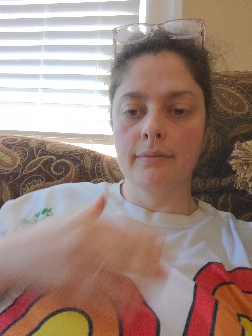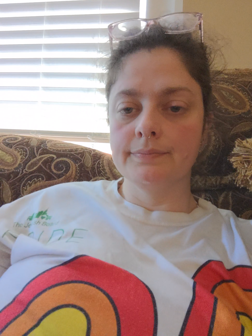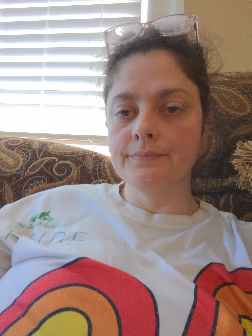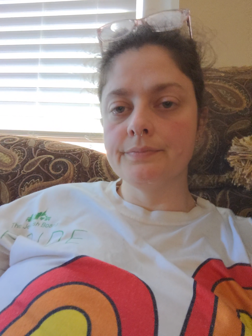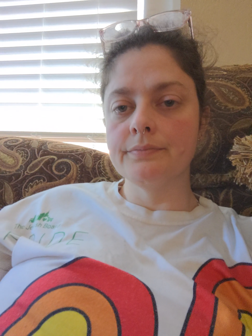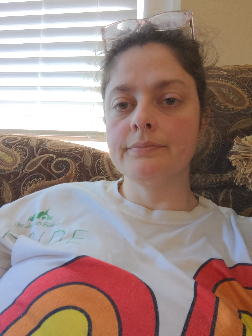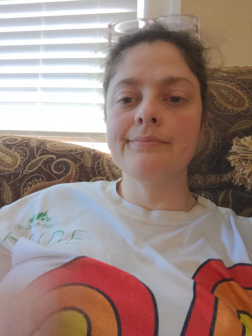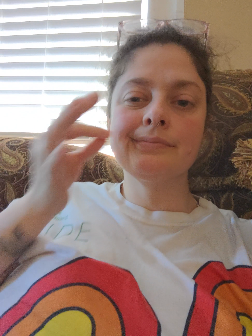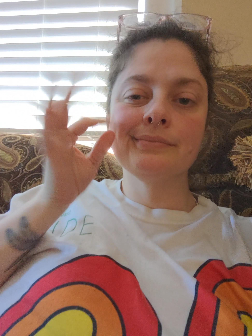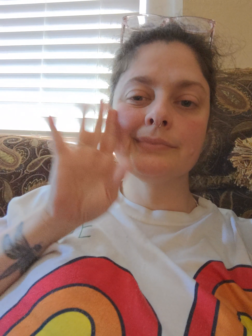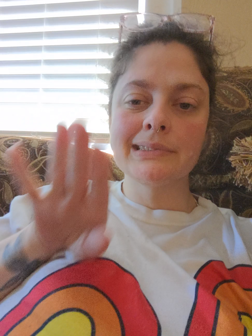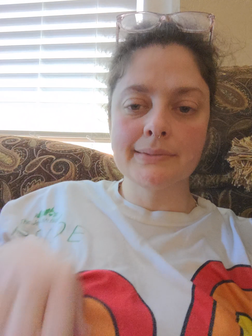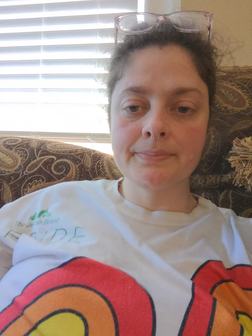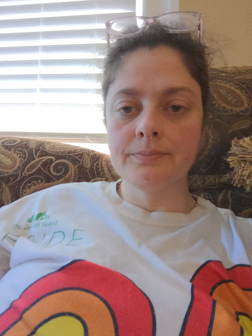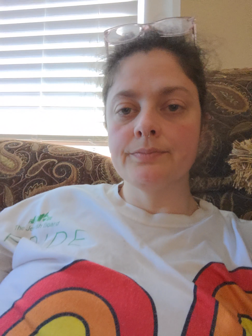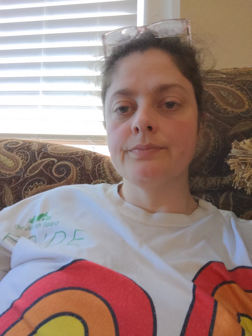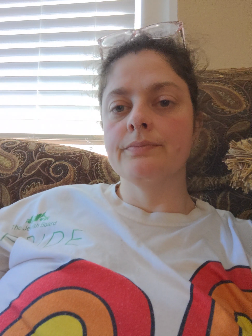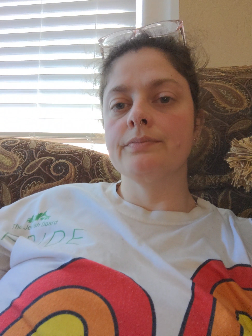bee